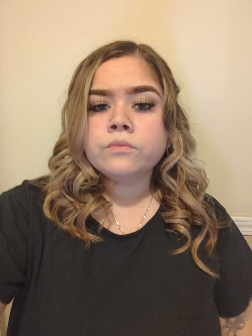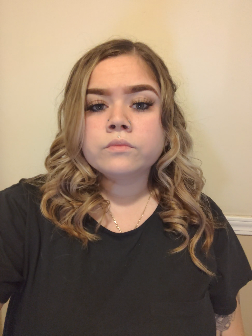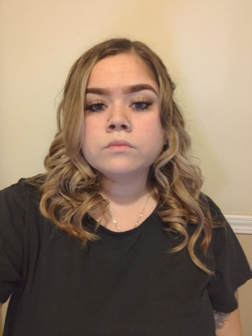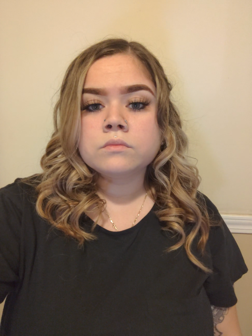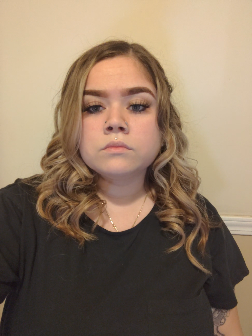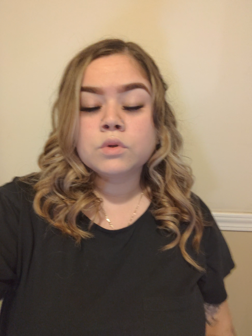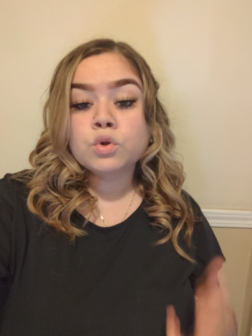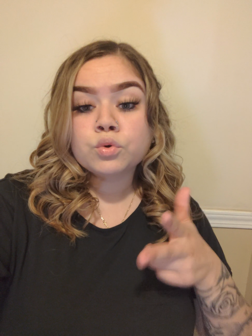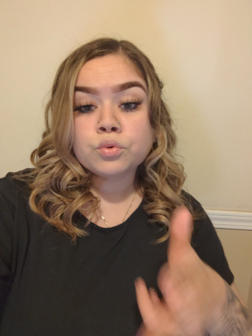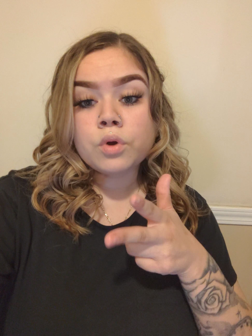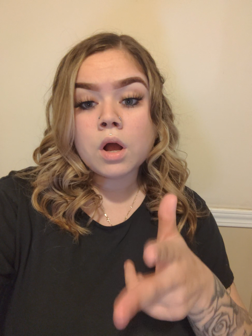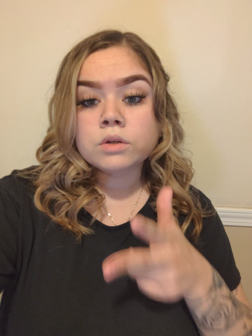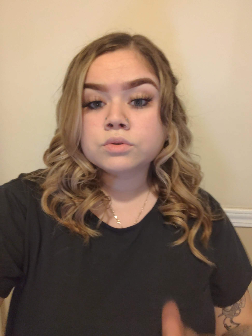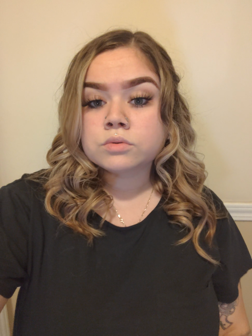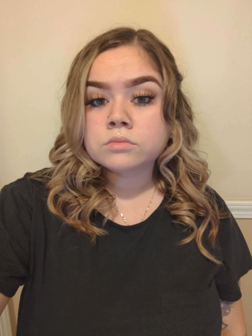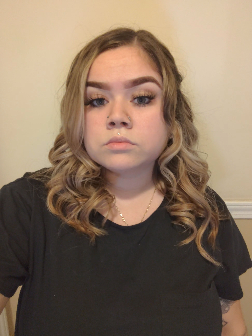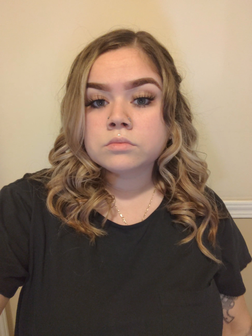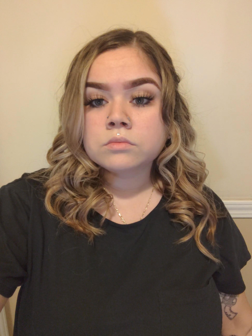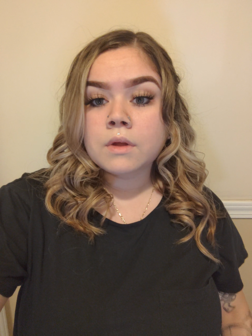garage